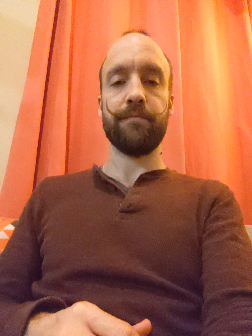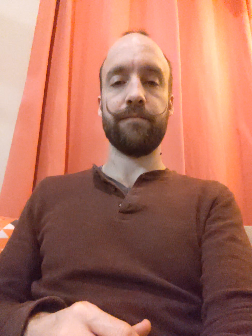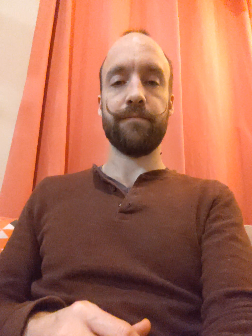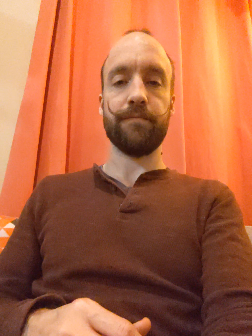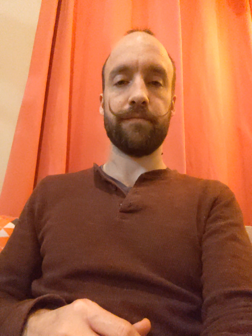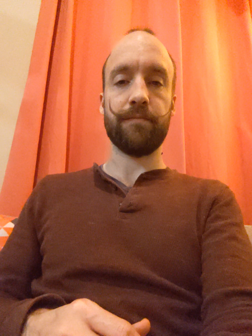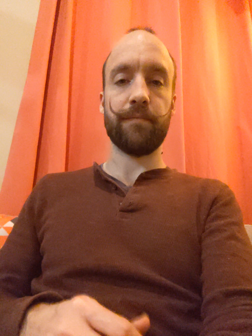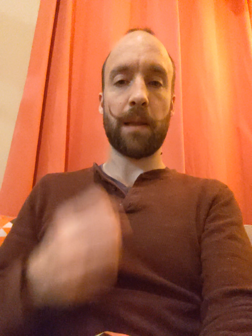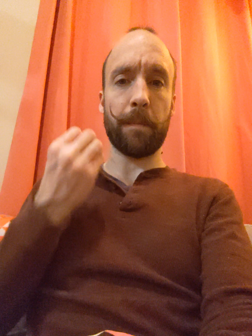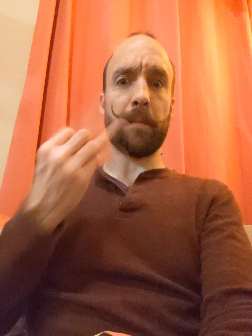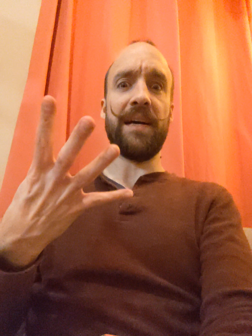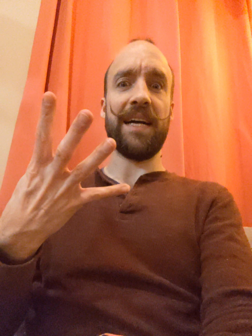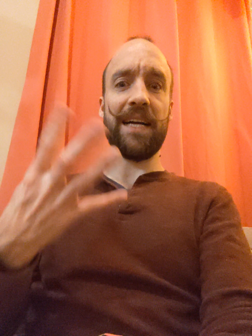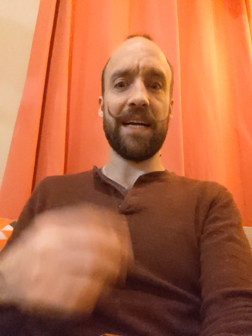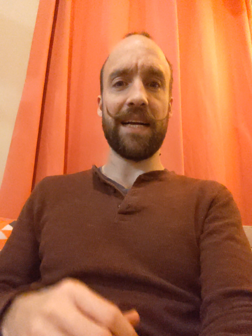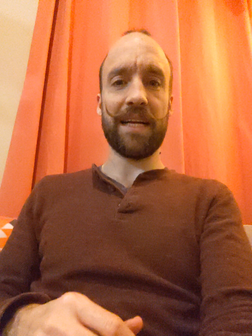many